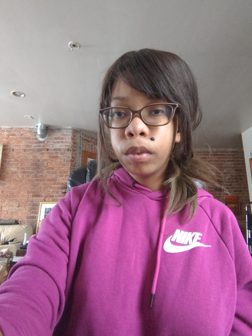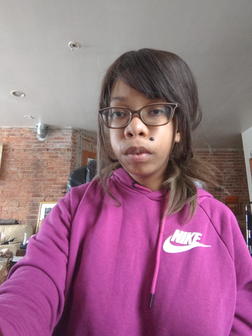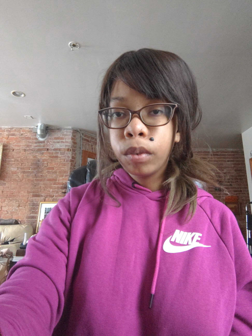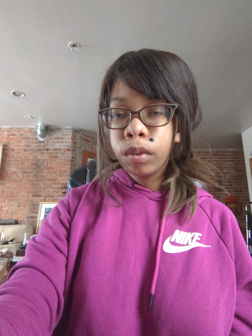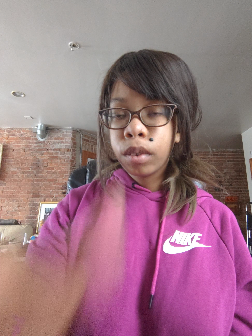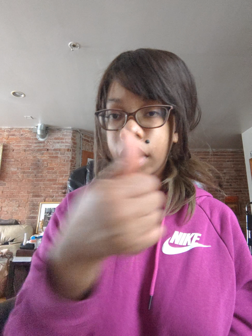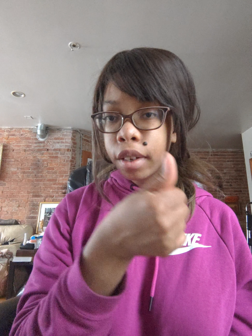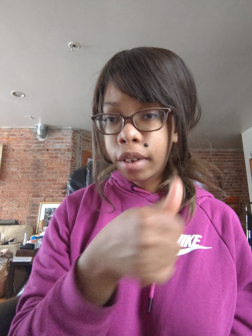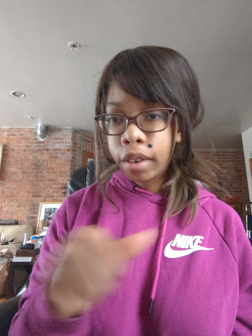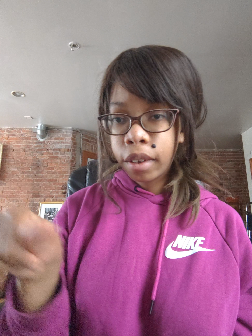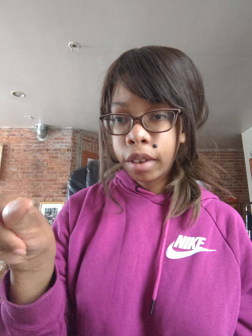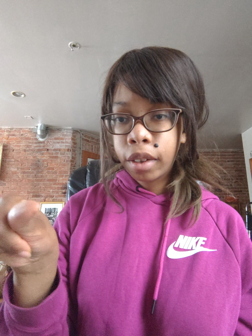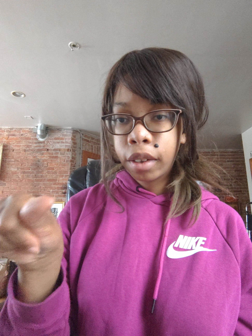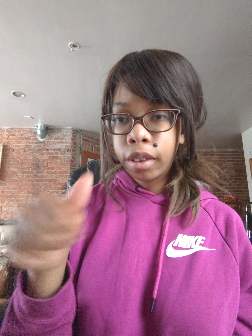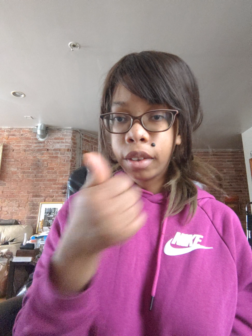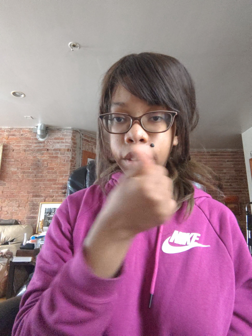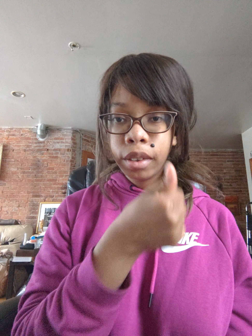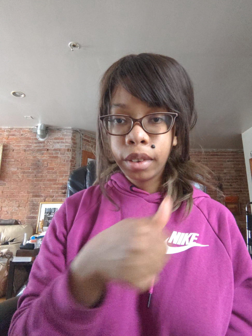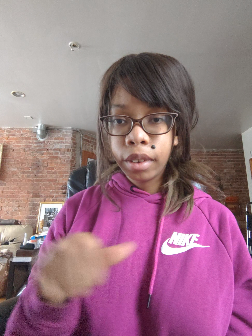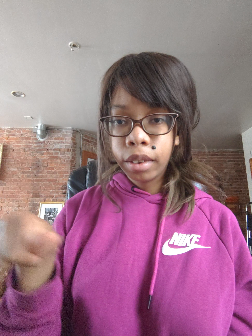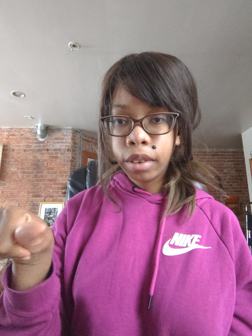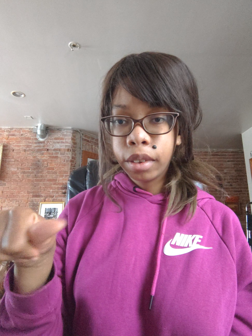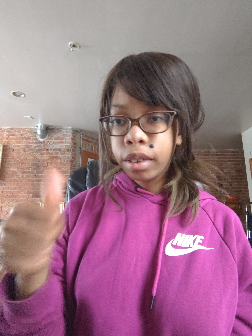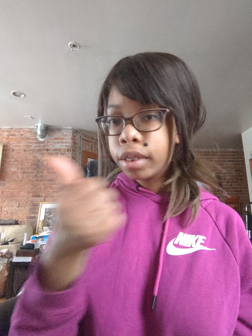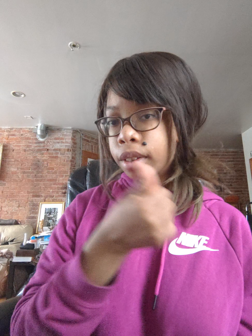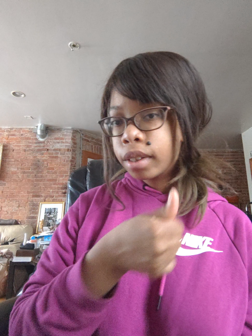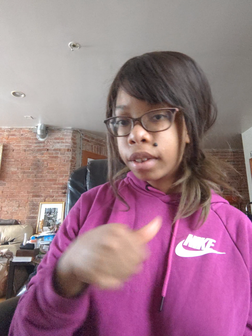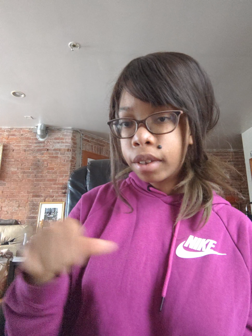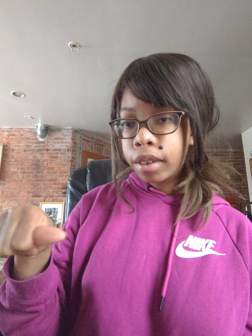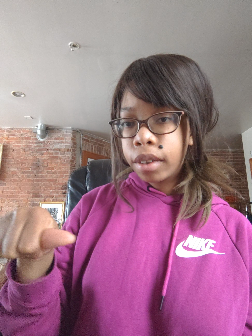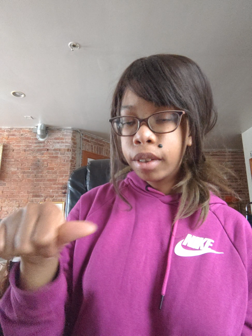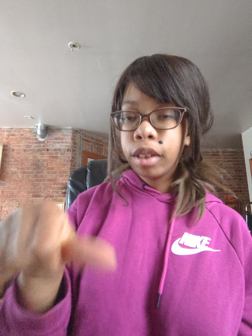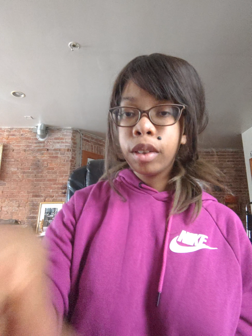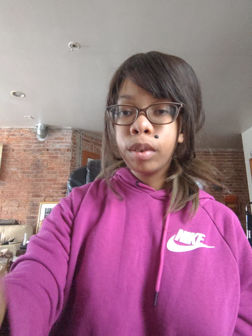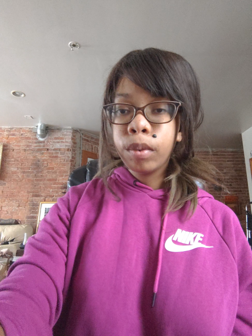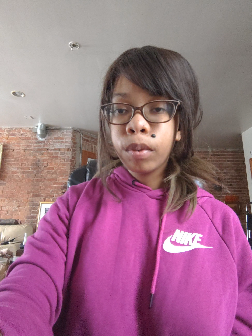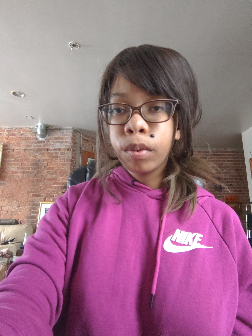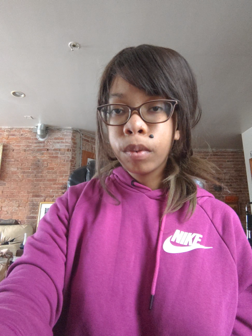any